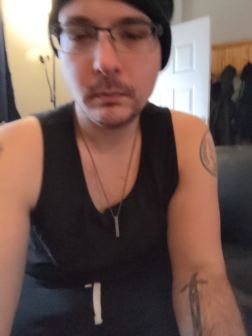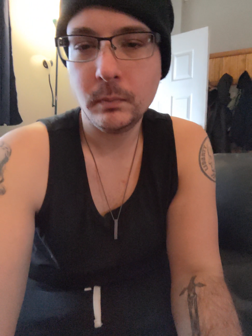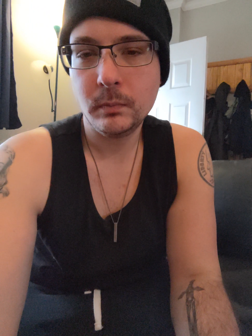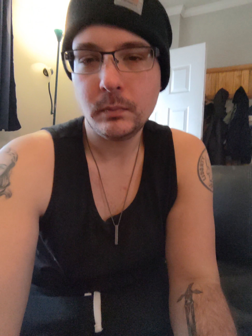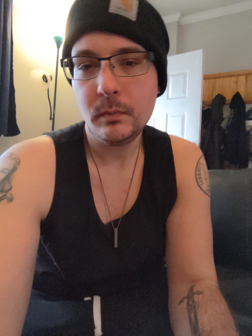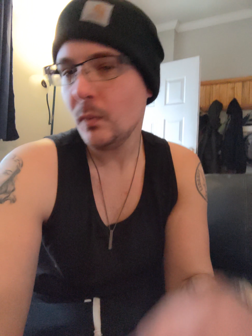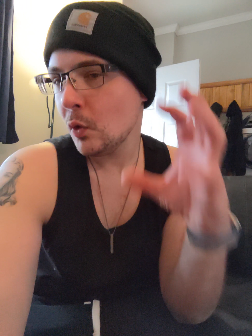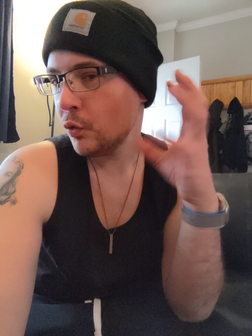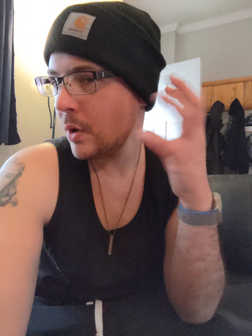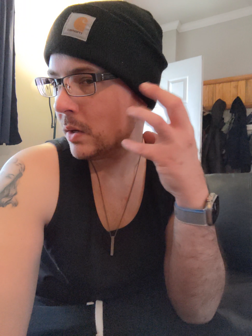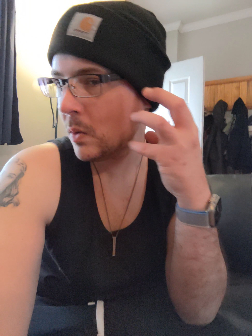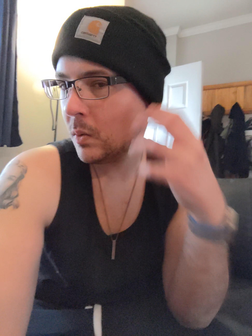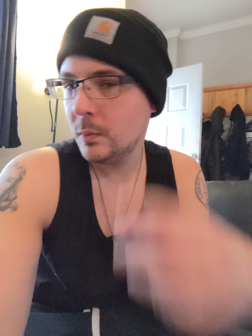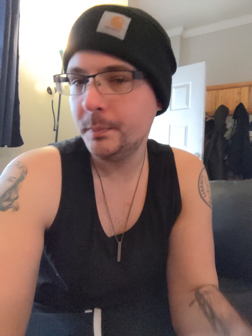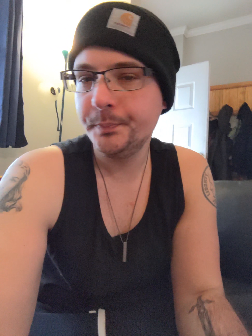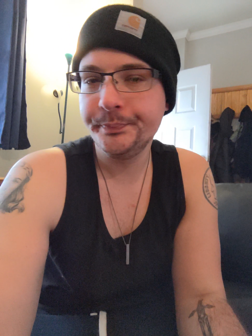radio